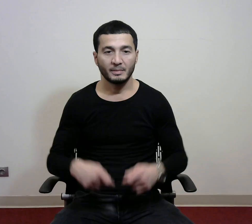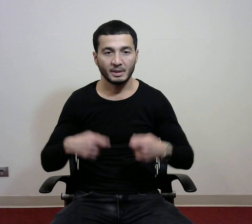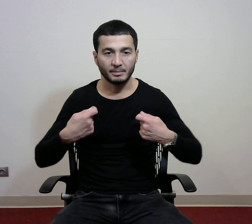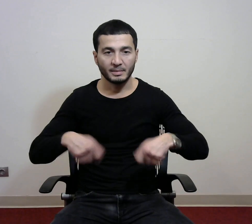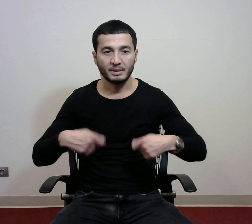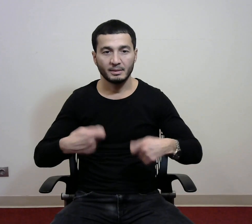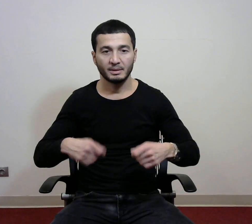satıcı